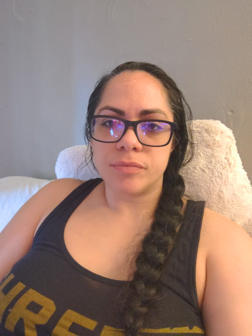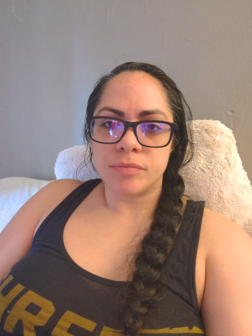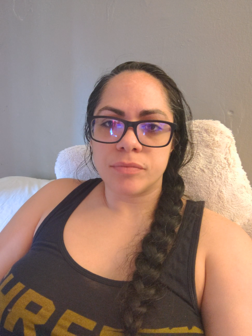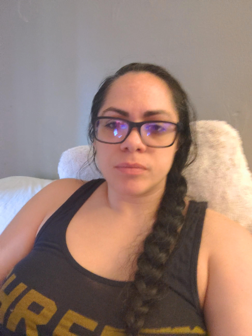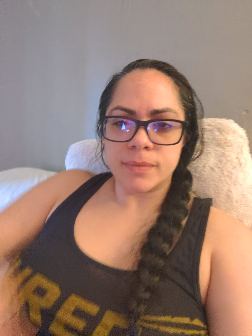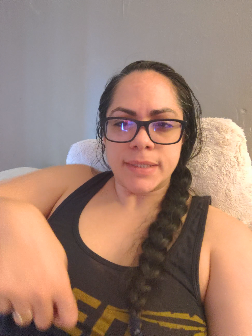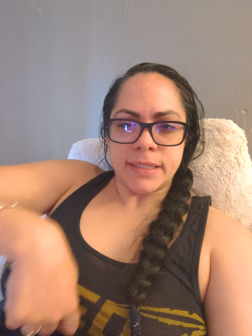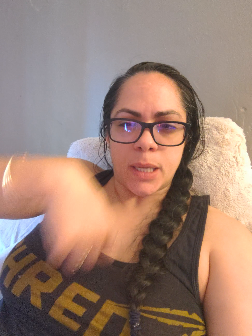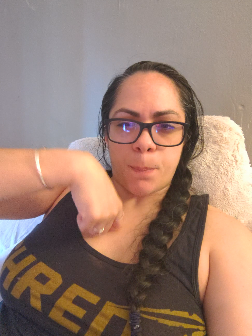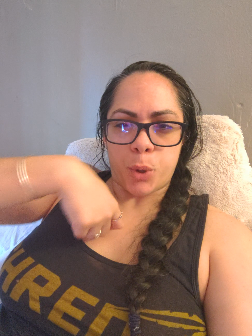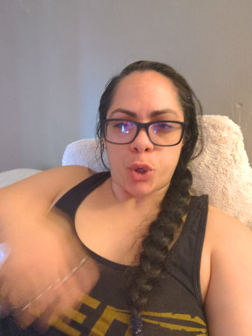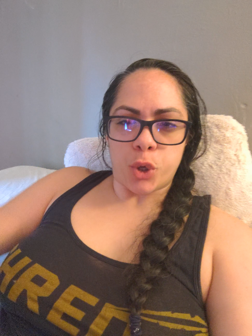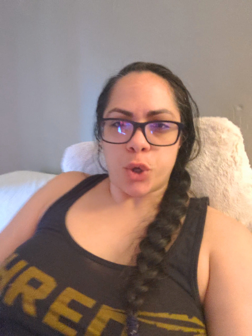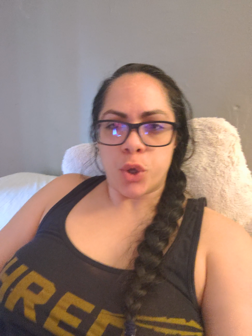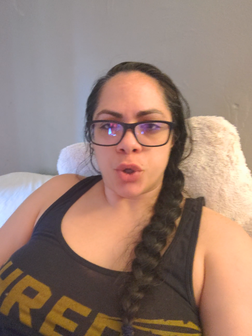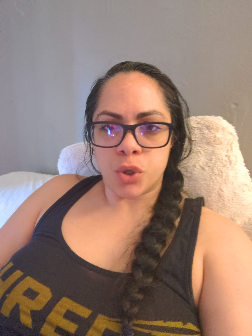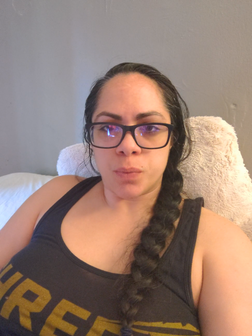zipper